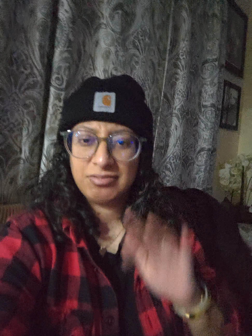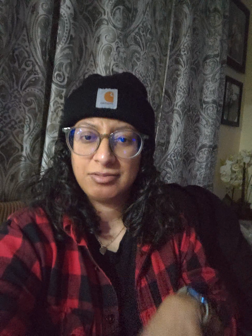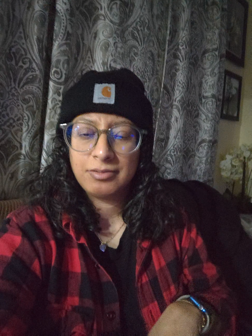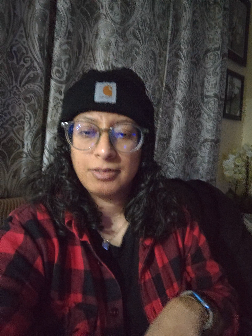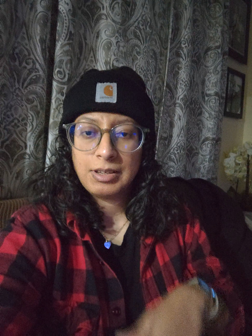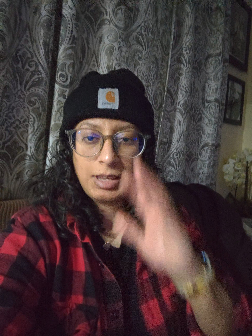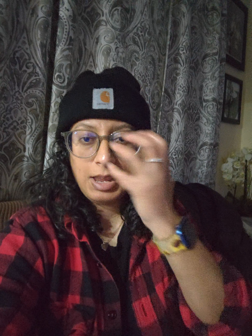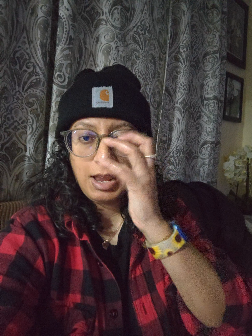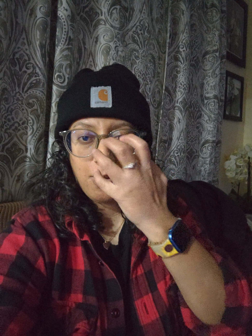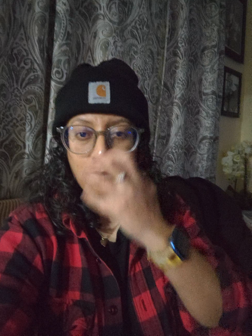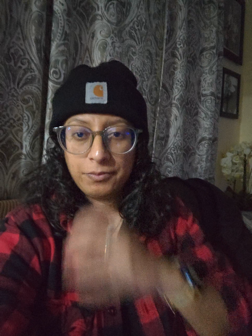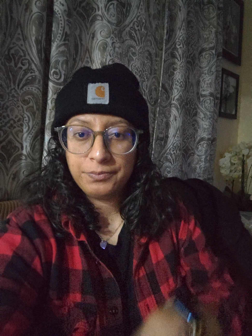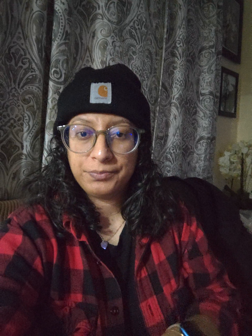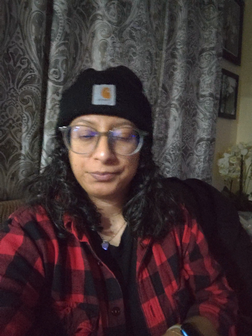clown